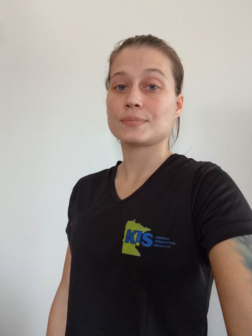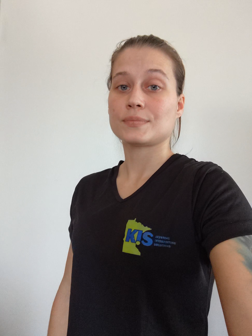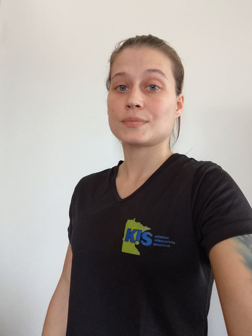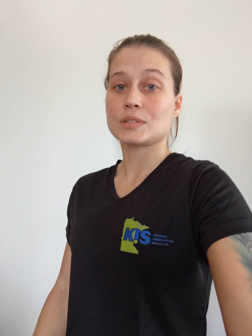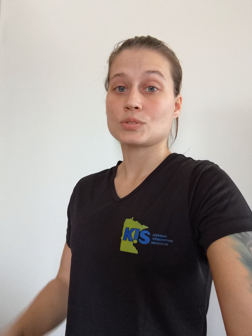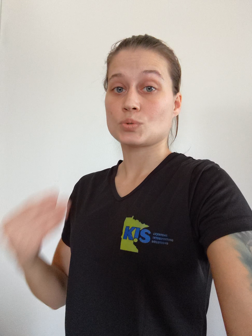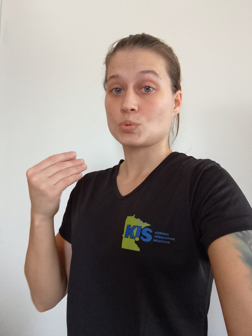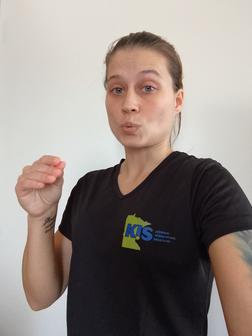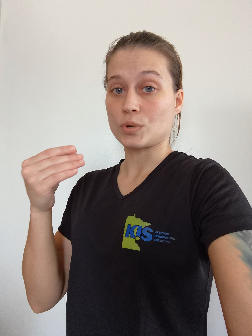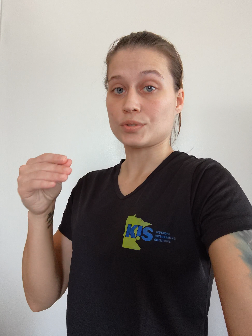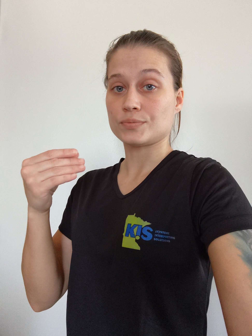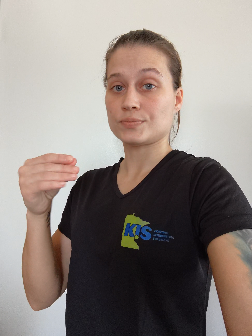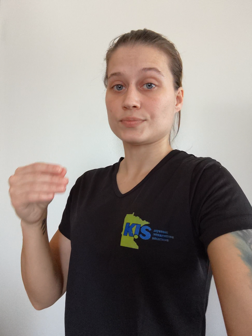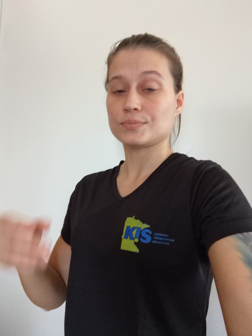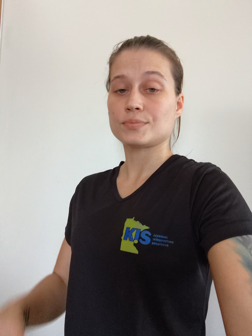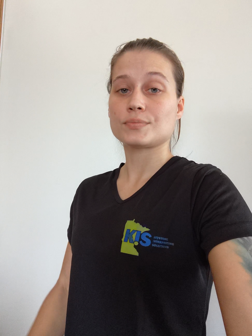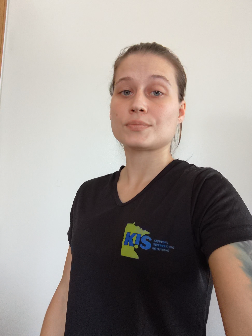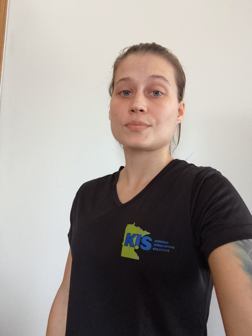store